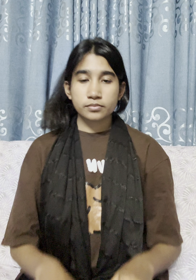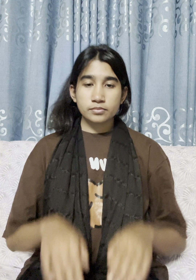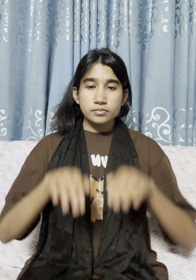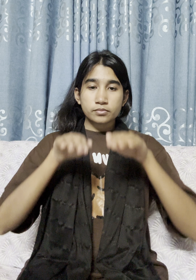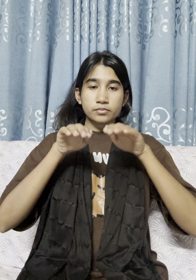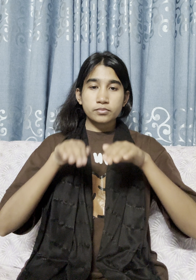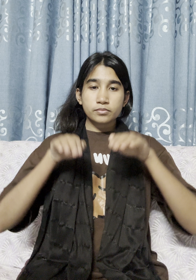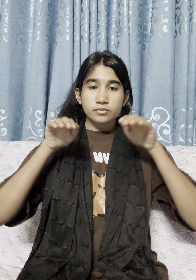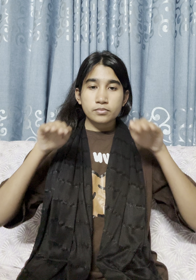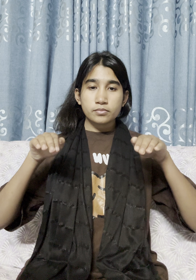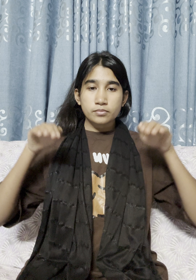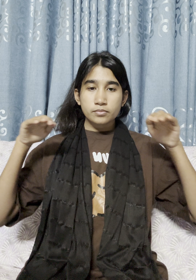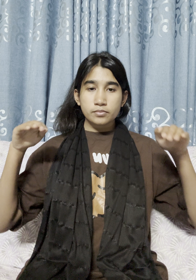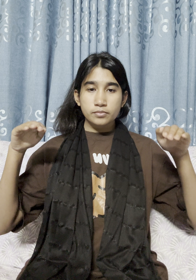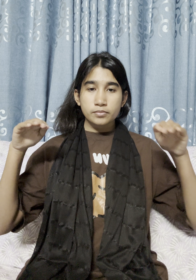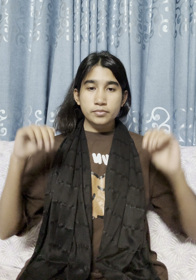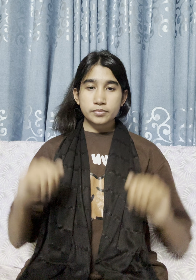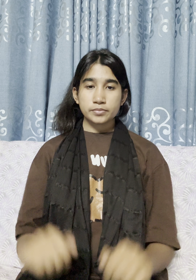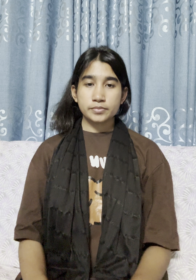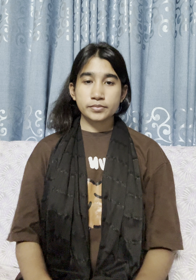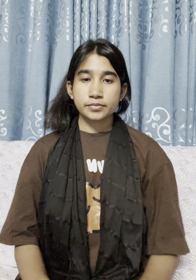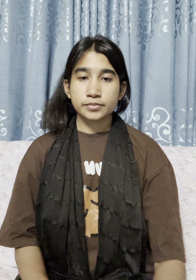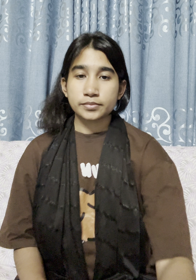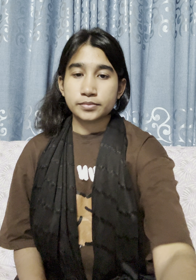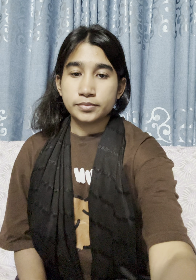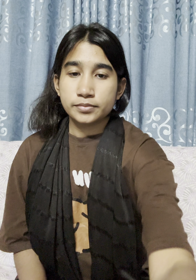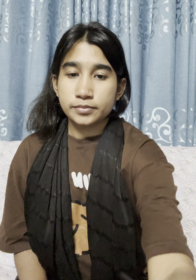শিশু